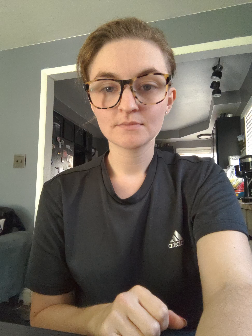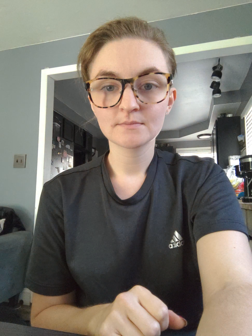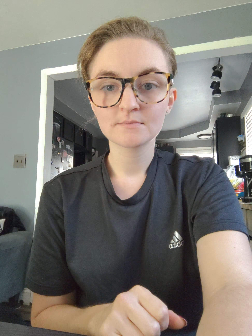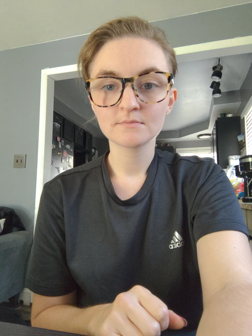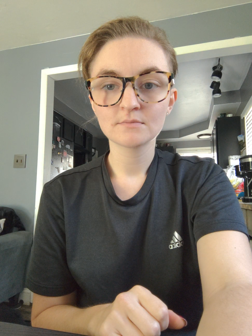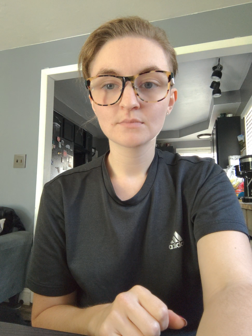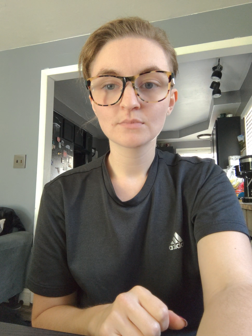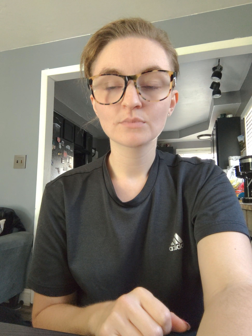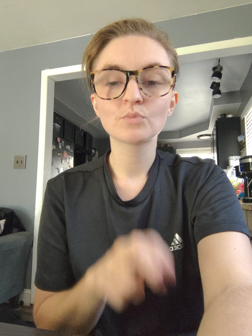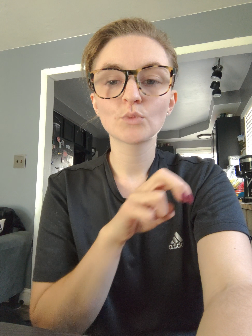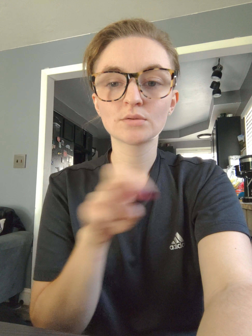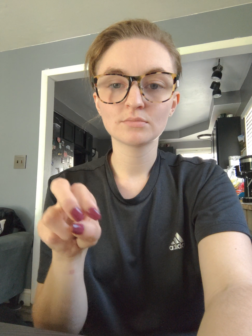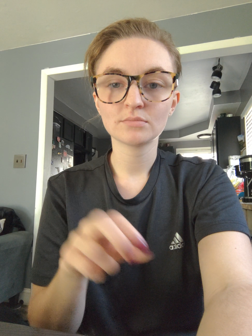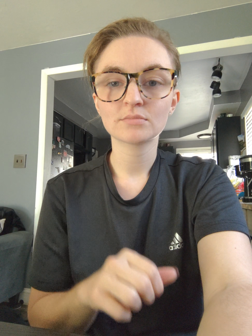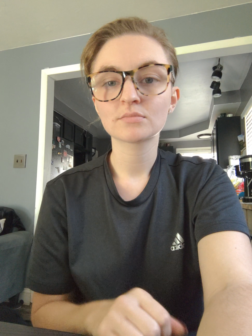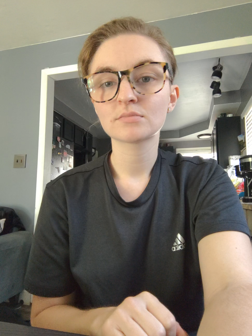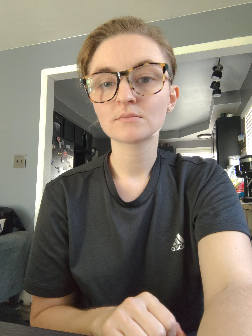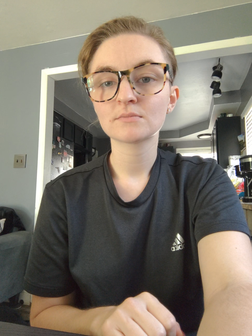porch